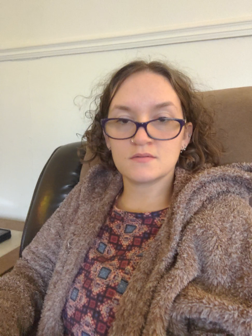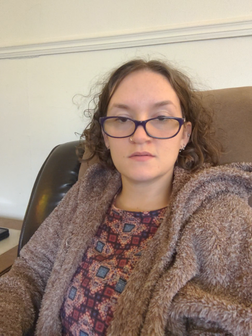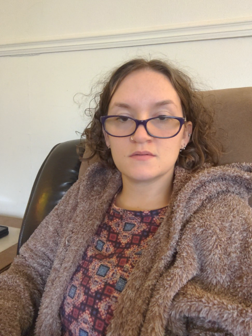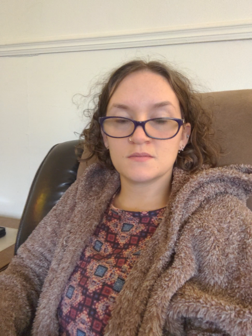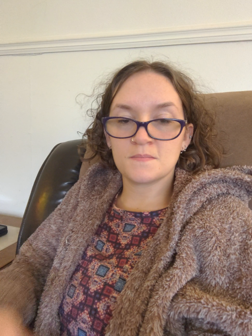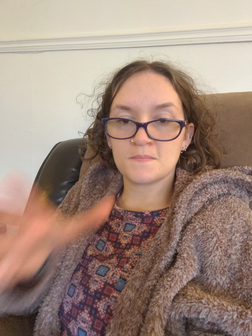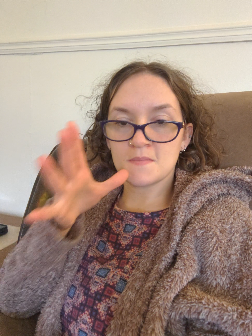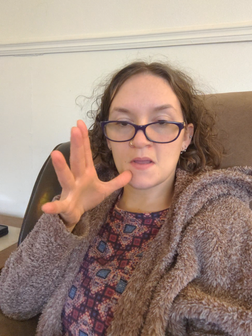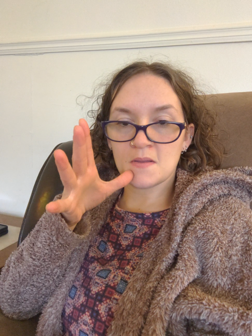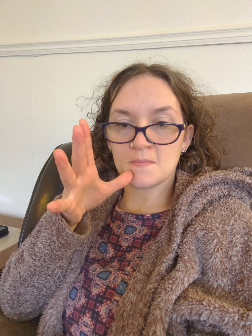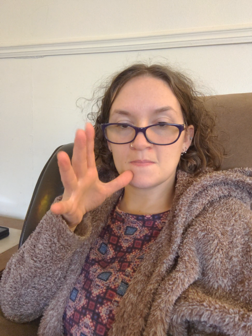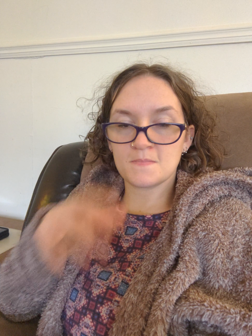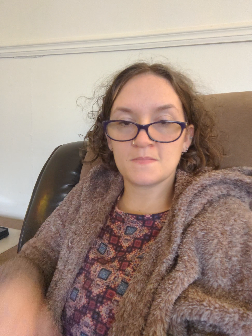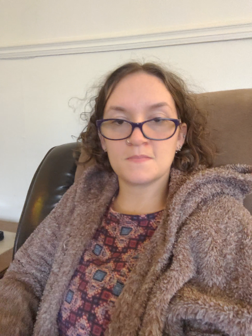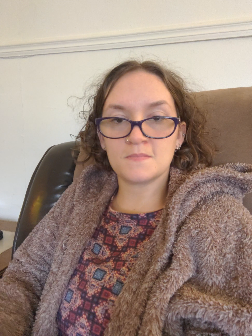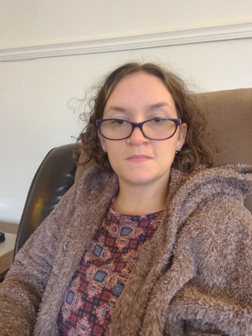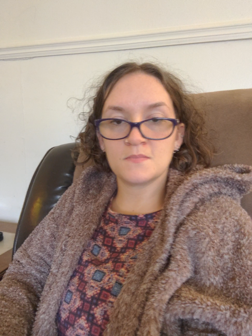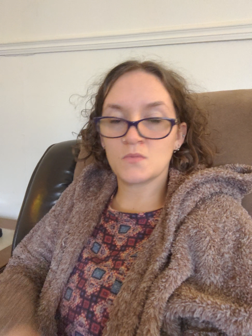mom